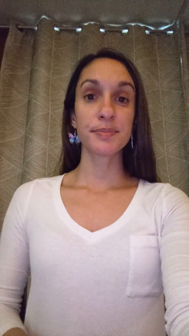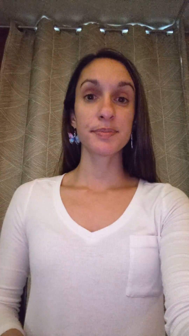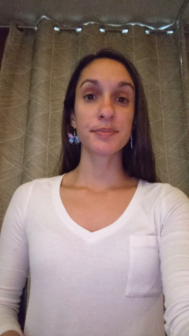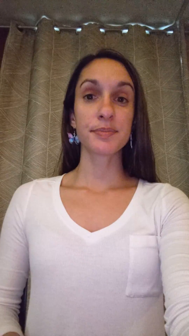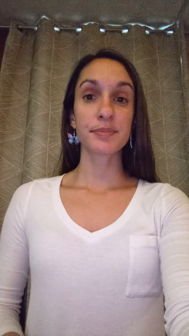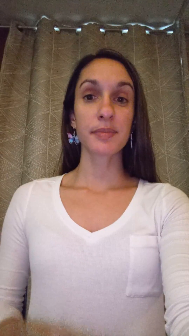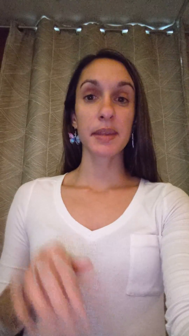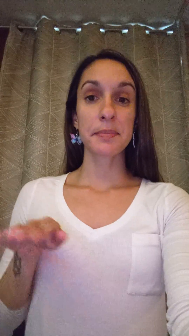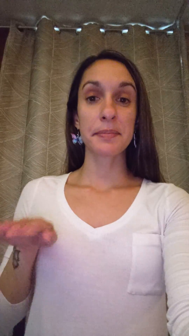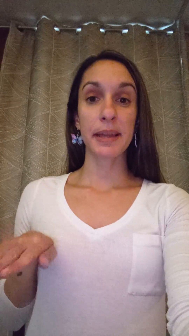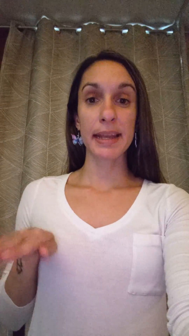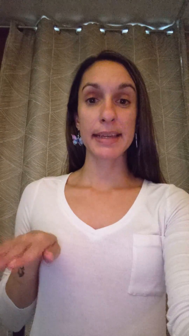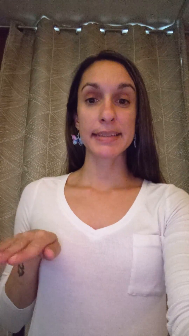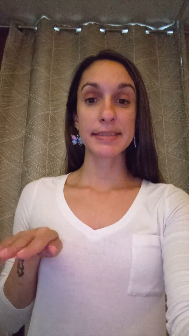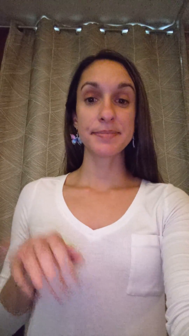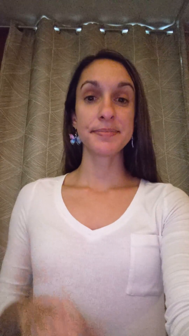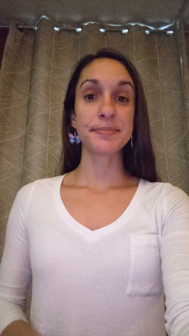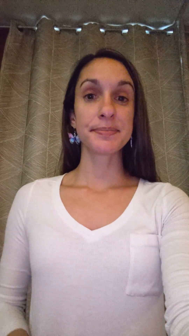penguin